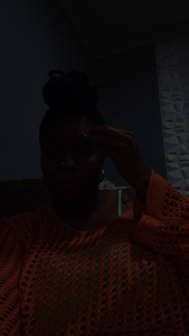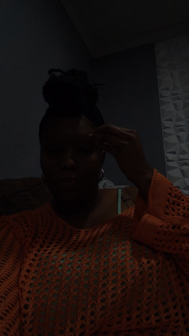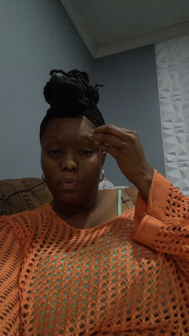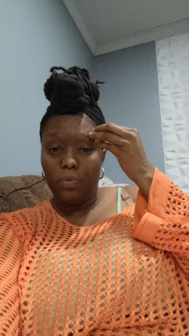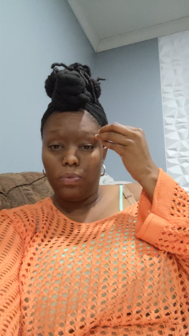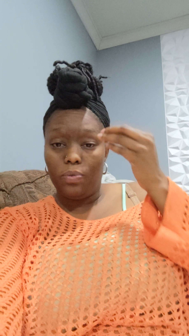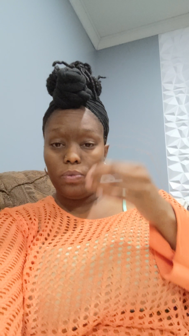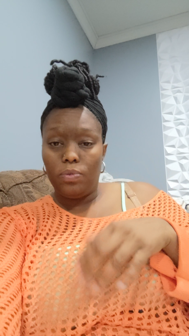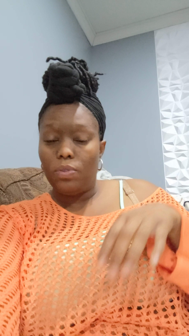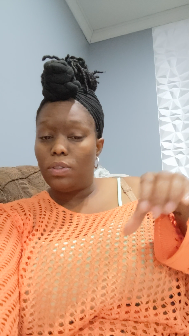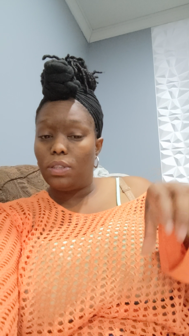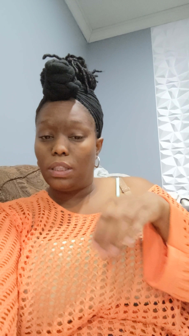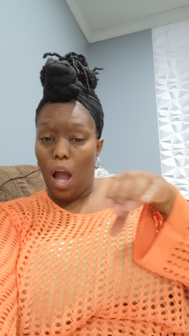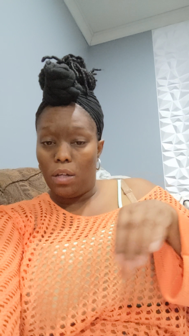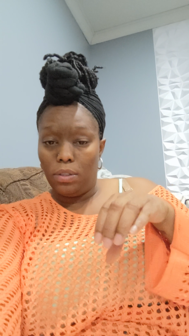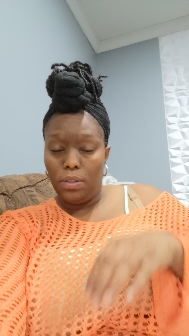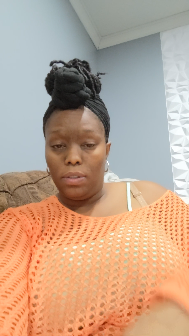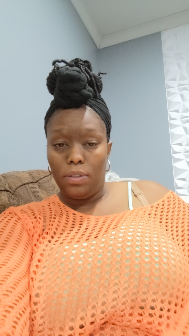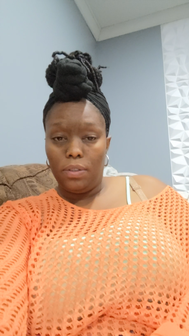does